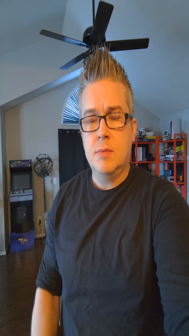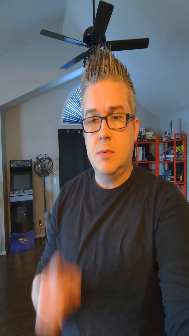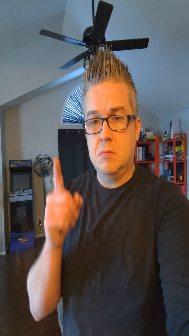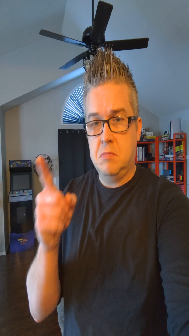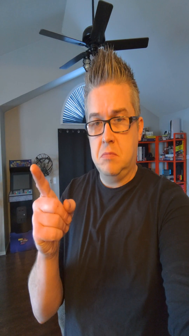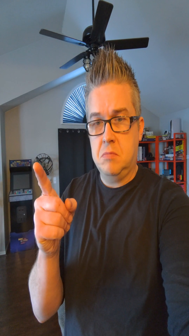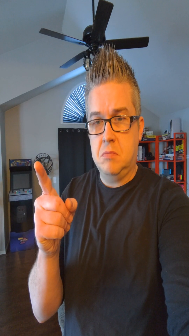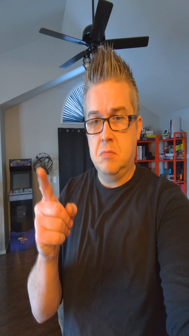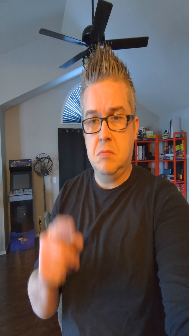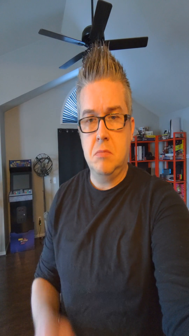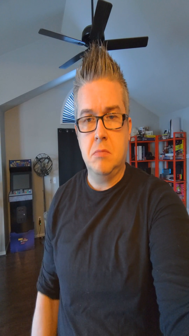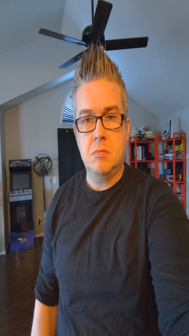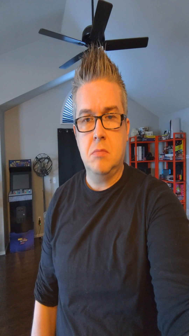he/she/it